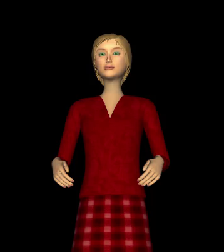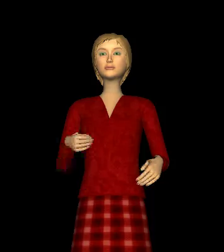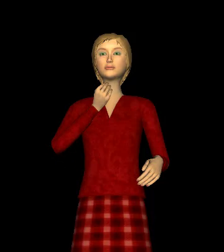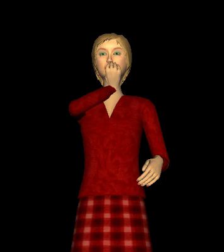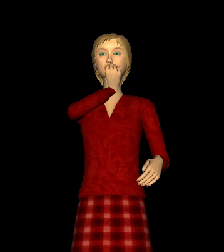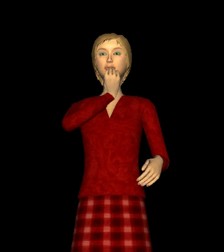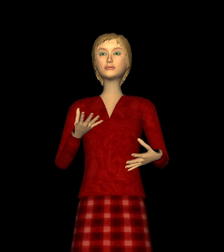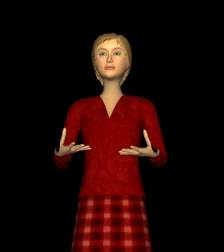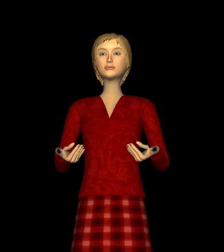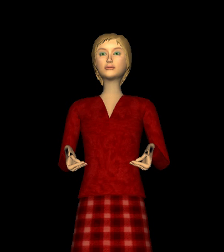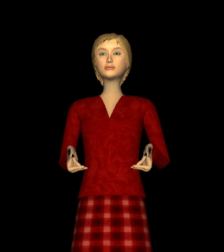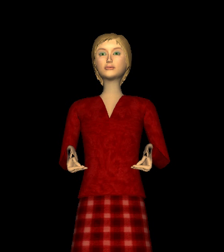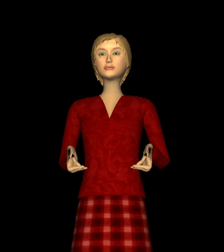مرحبا